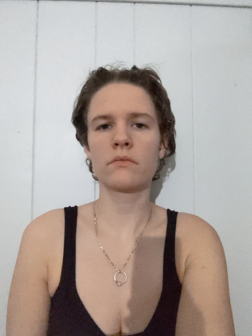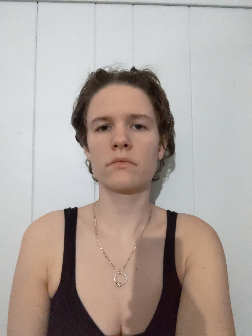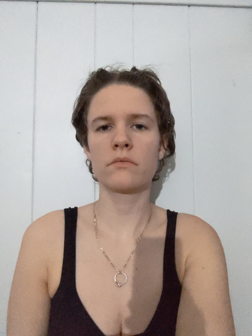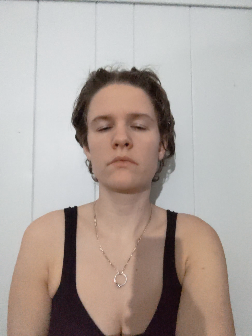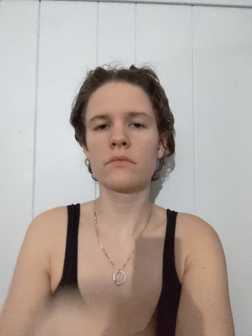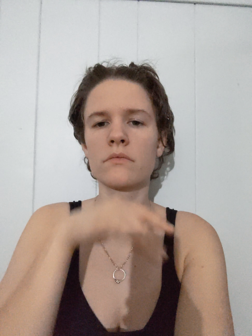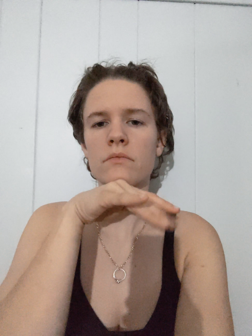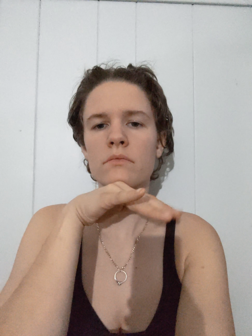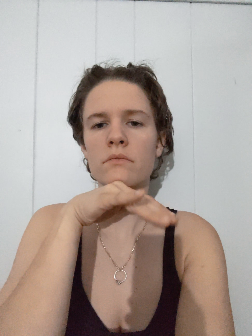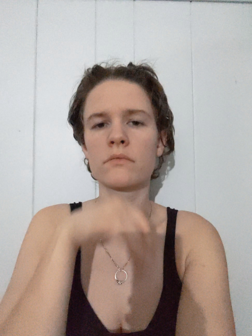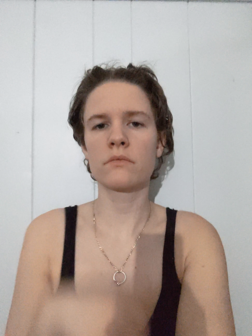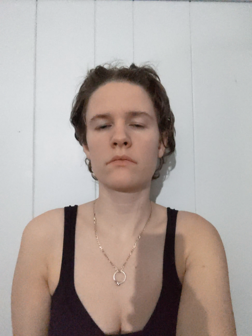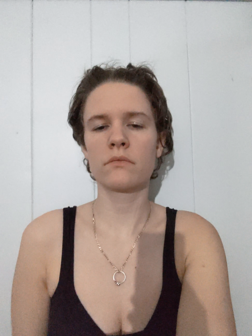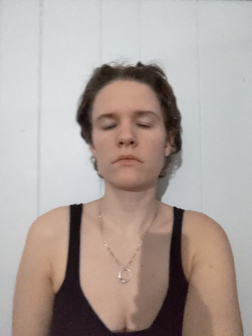dirty